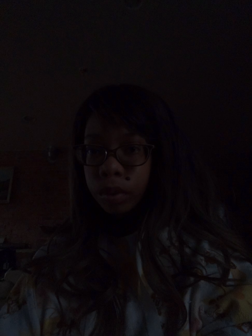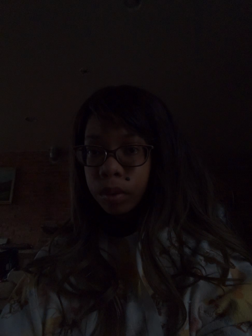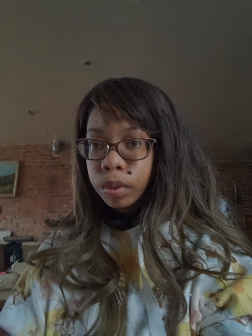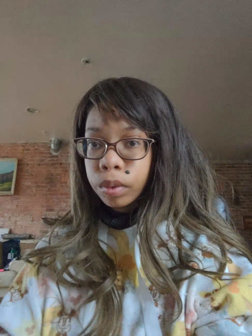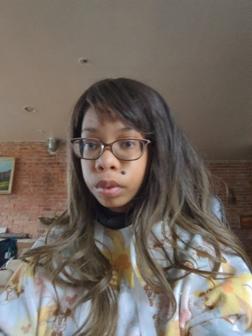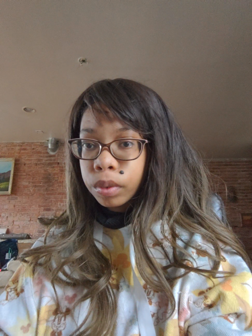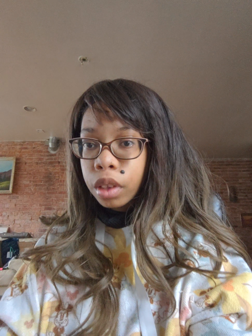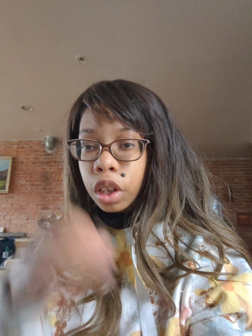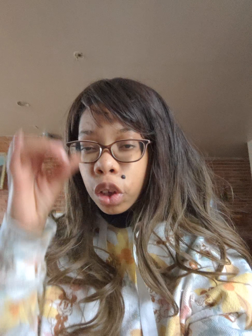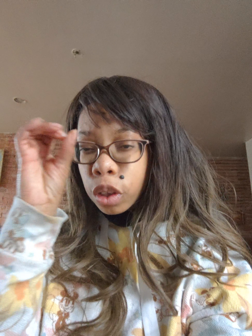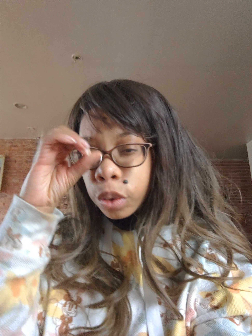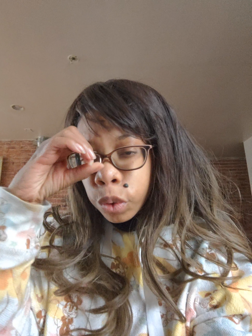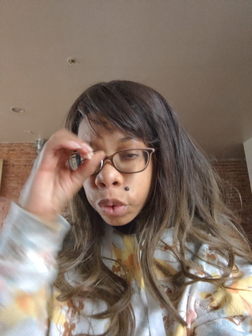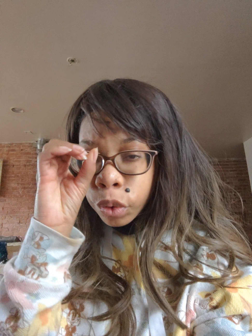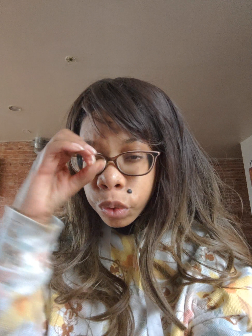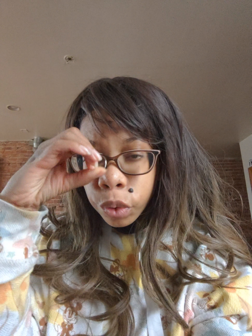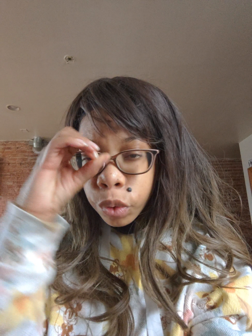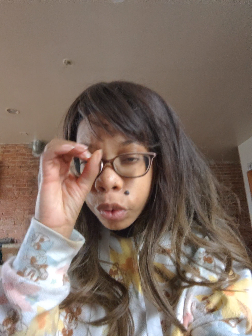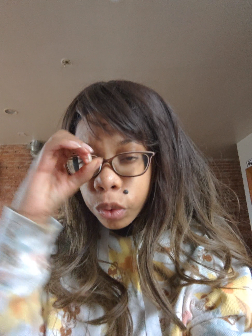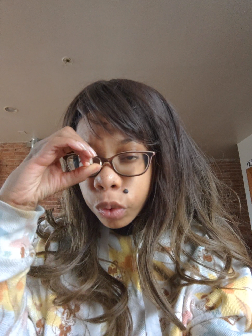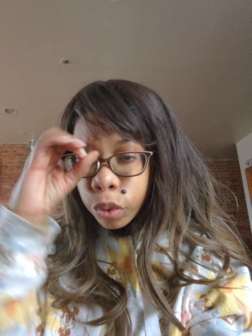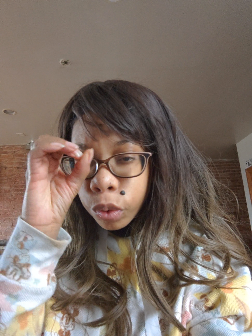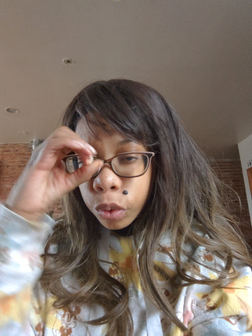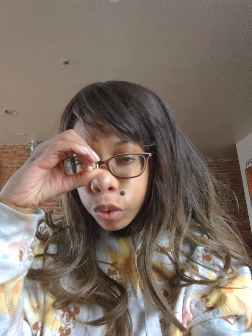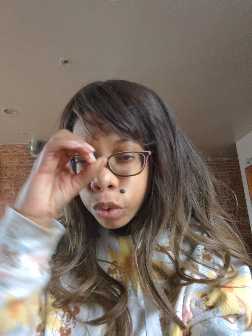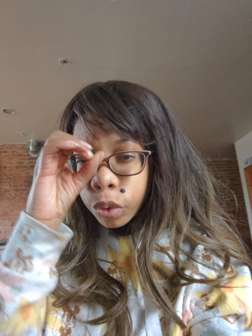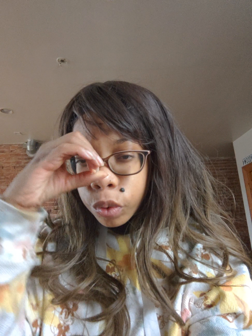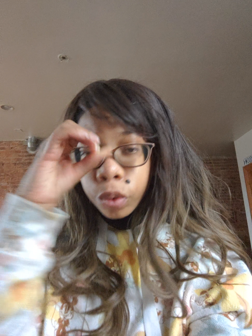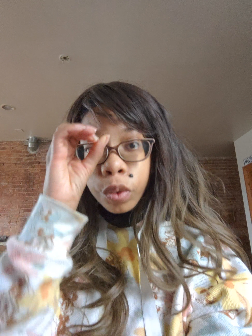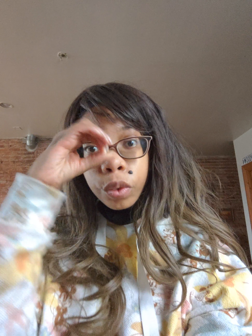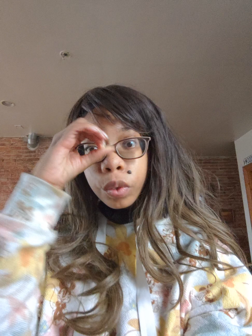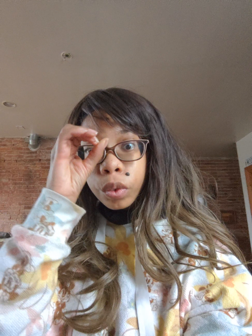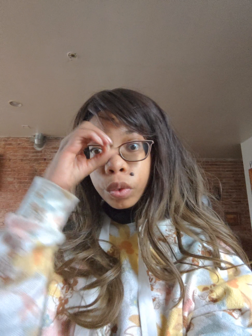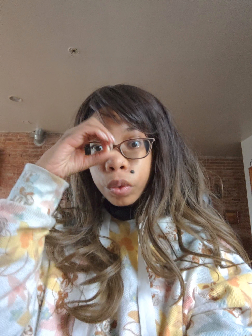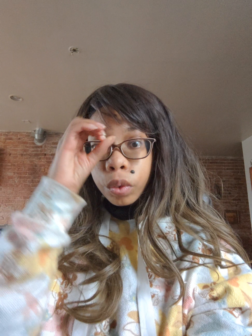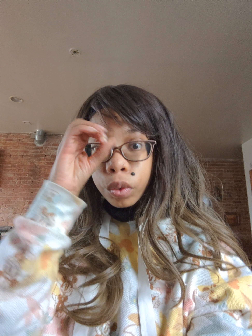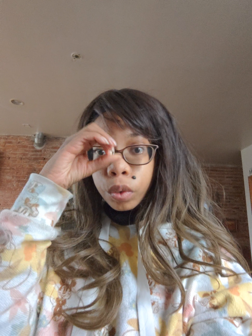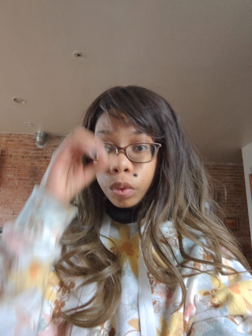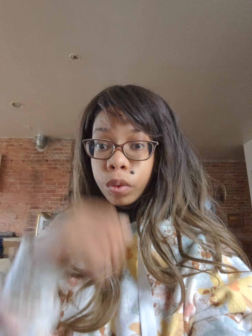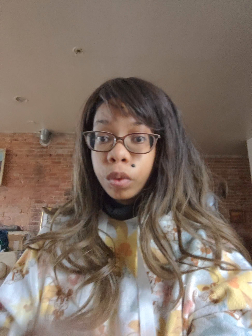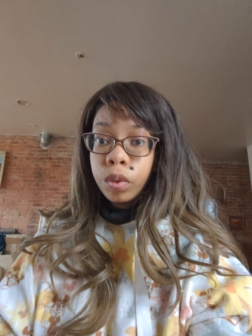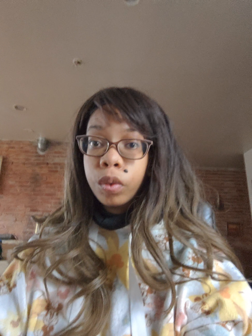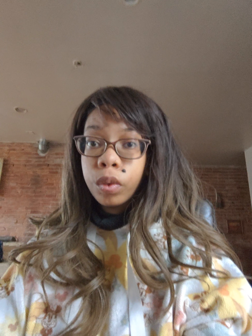owl